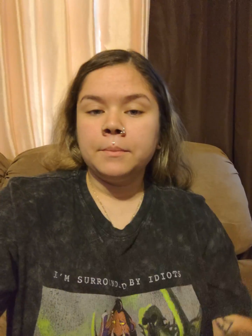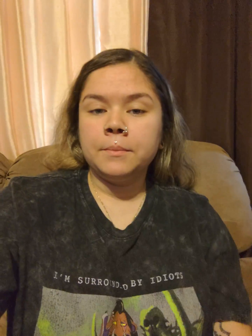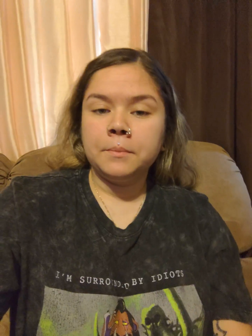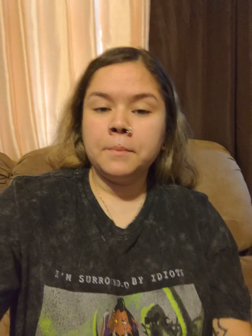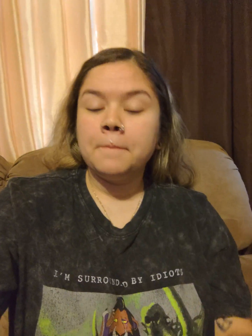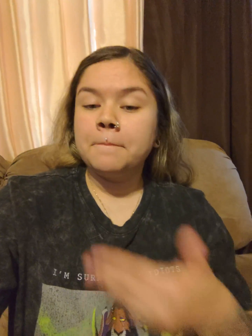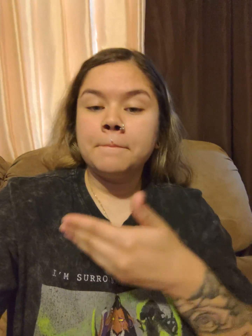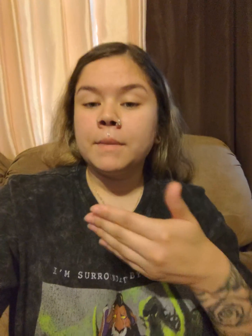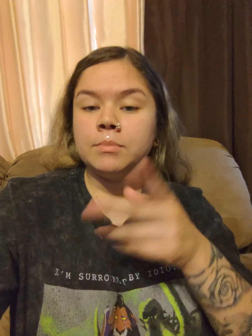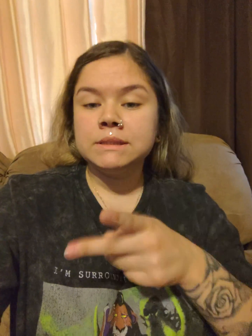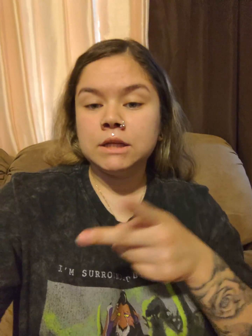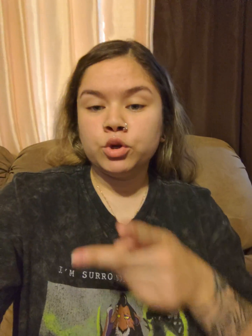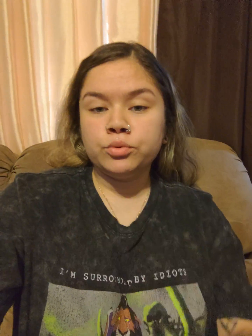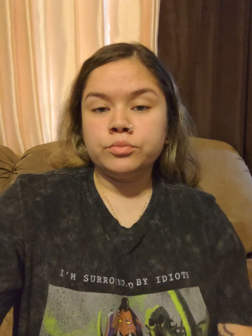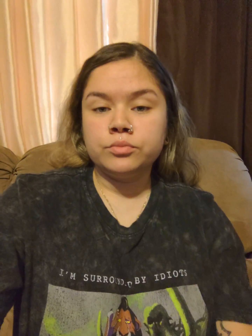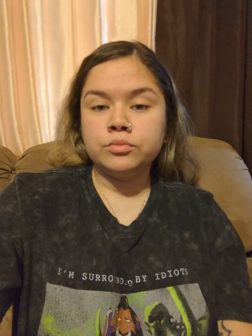babysitter